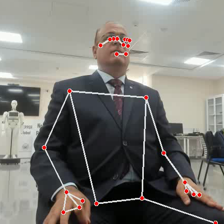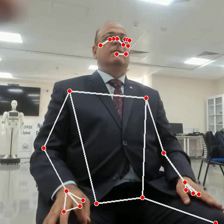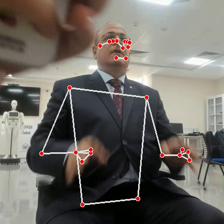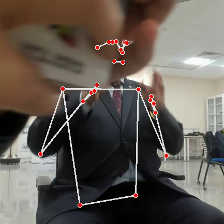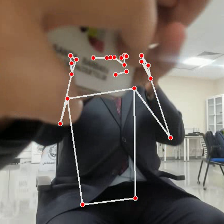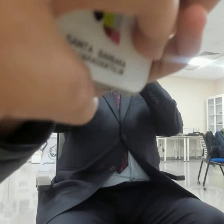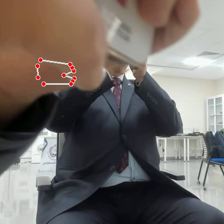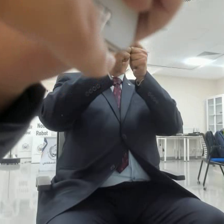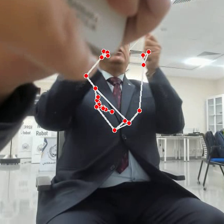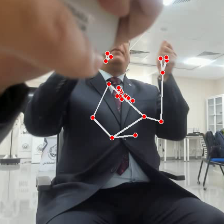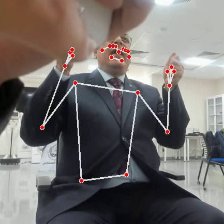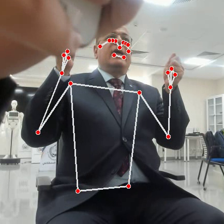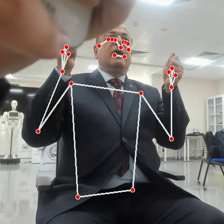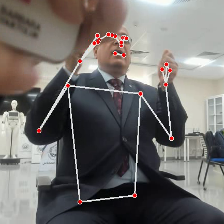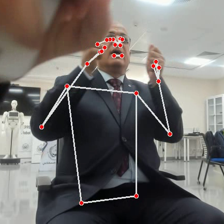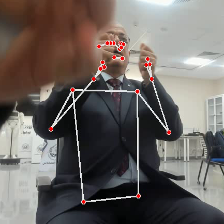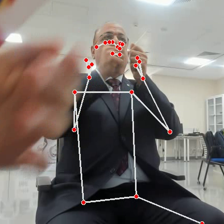shbak